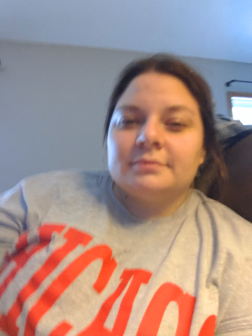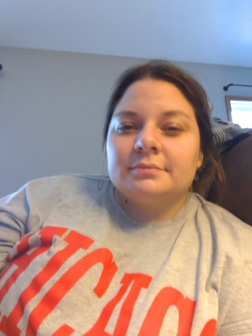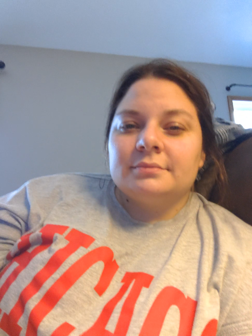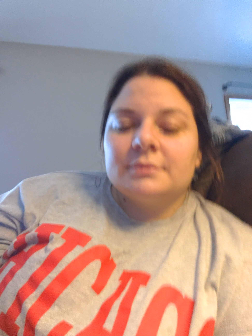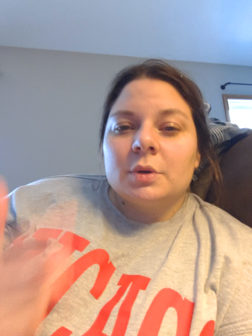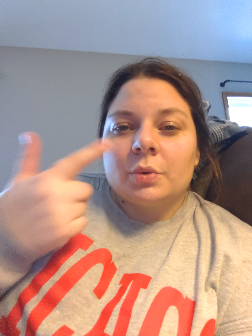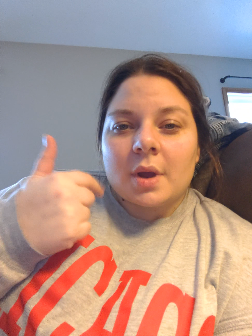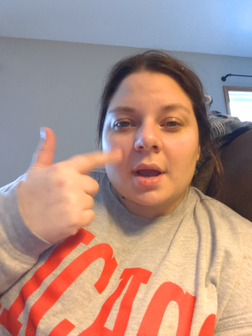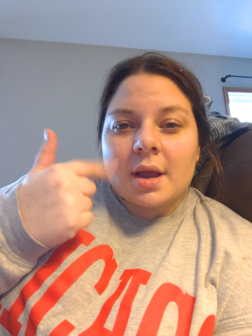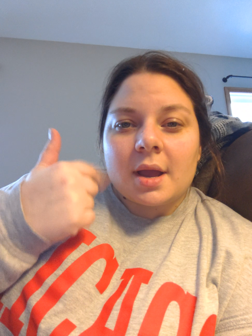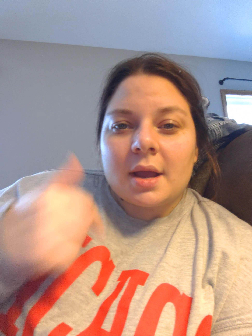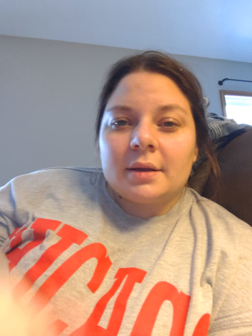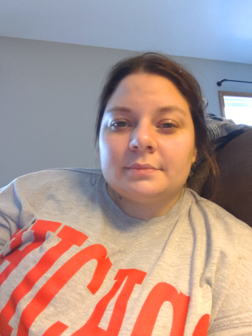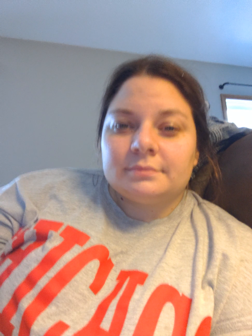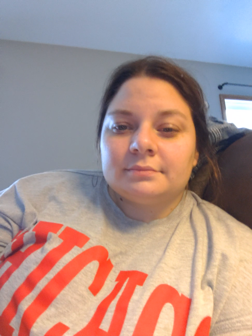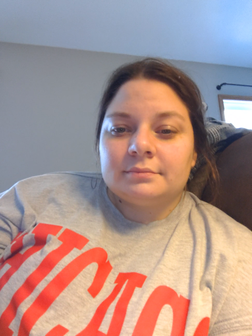cry